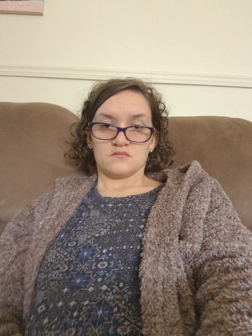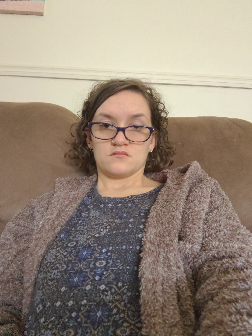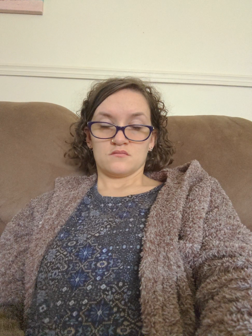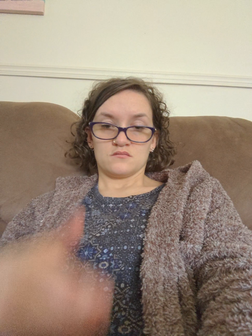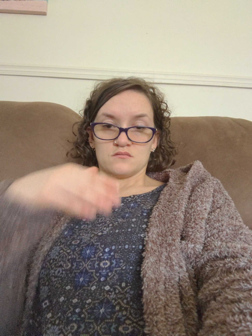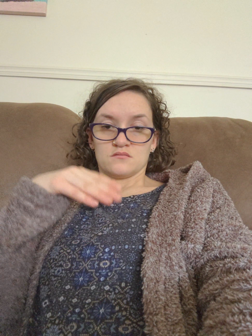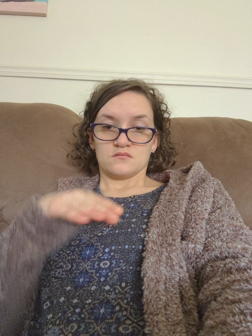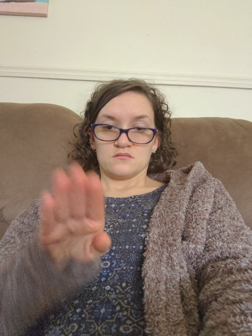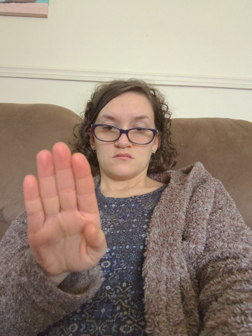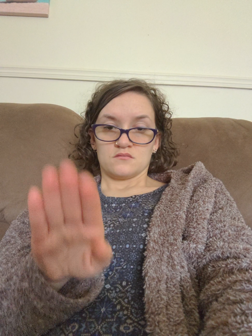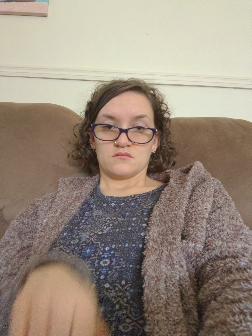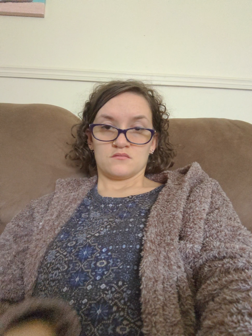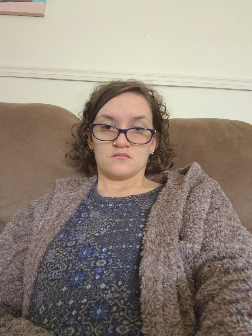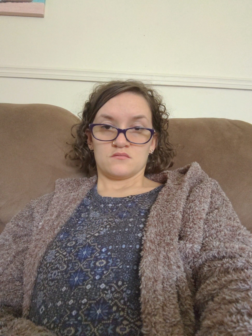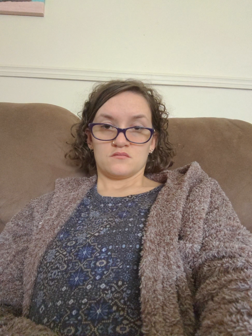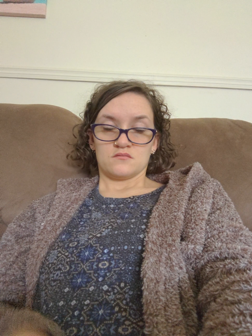into